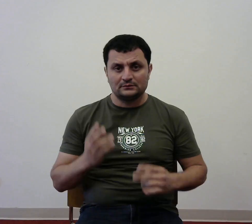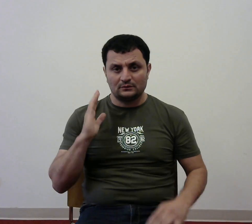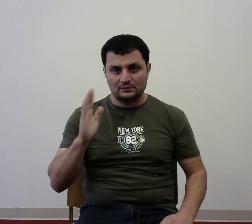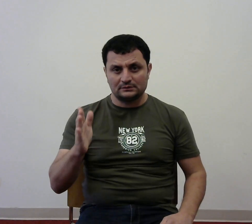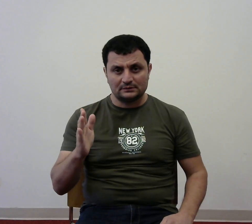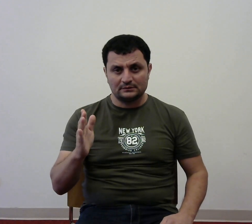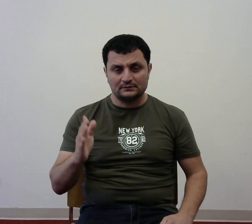olacaq